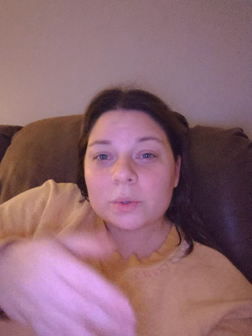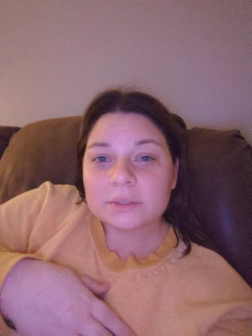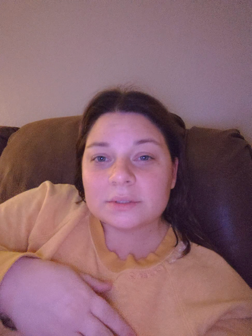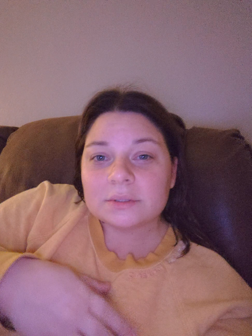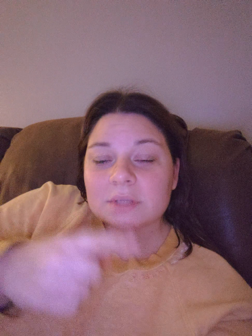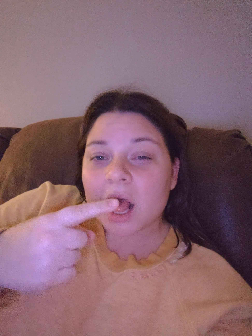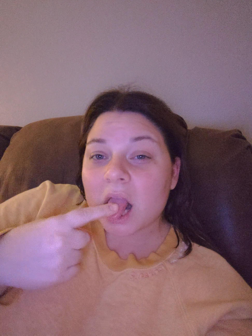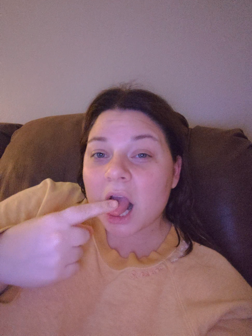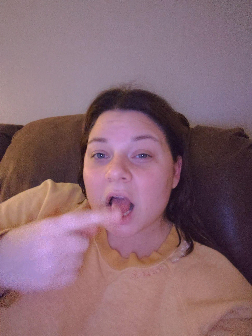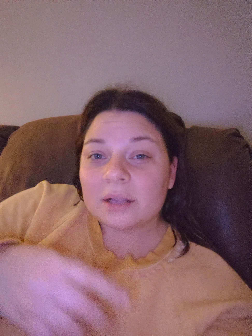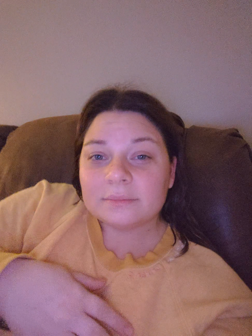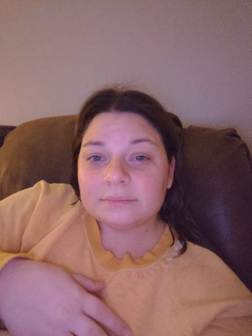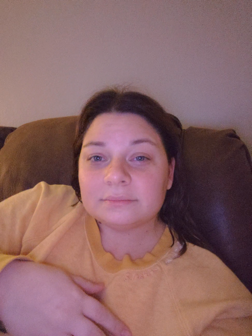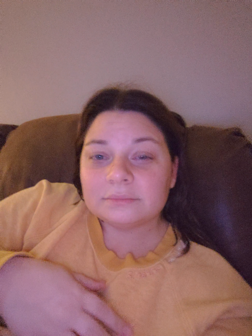tongue